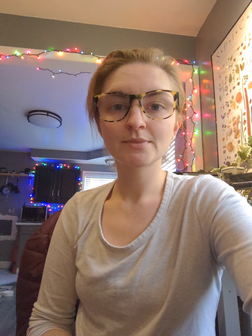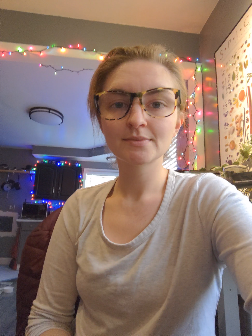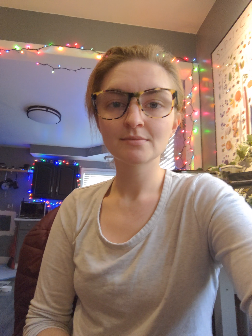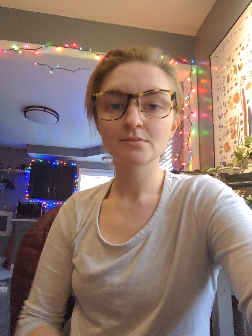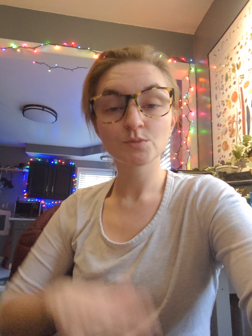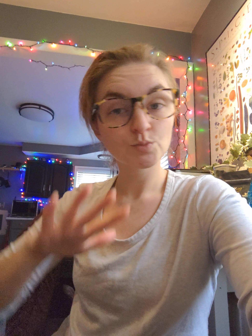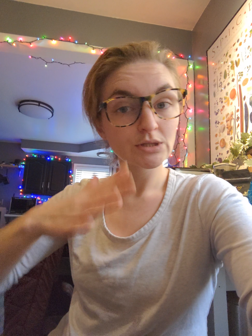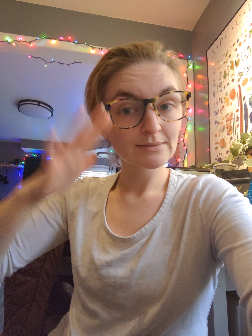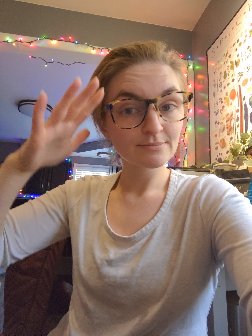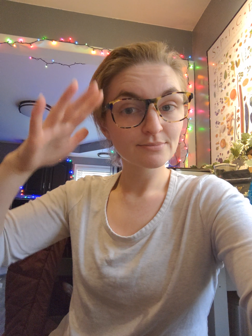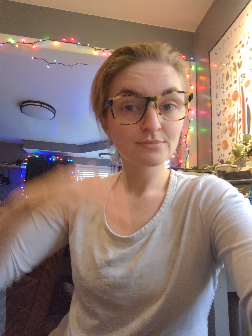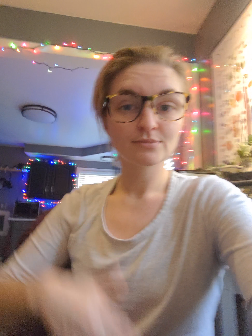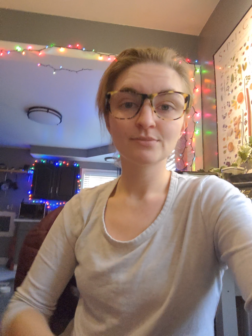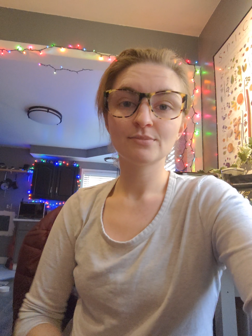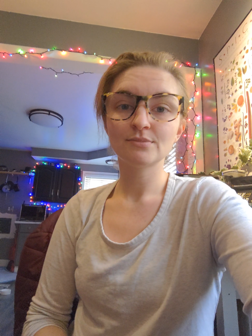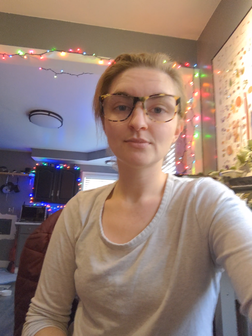helicopter